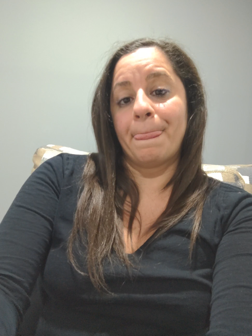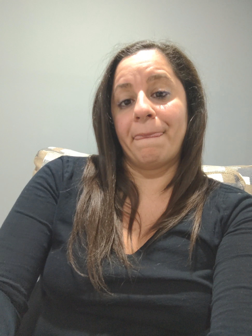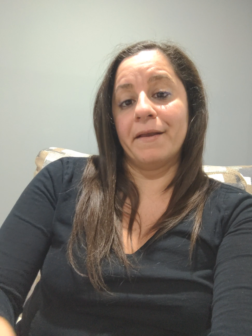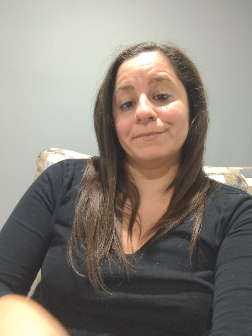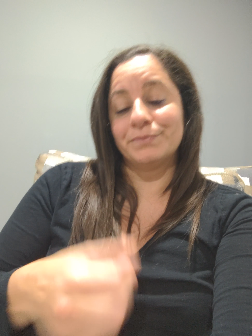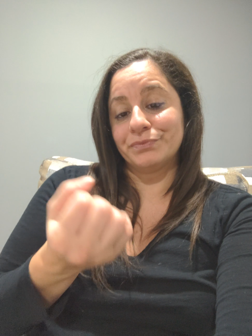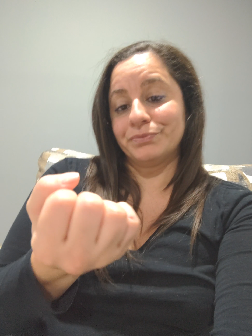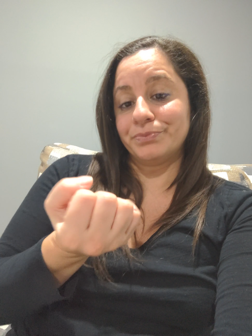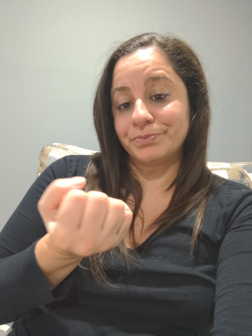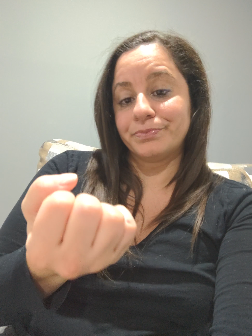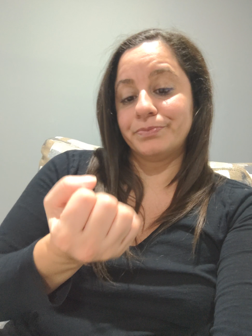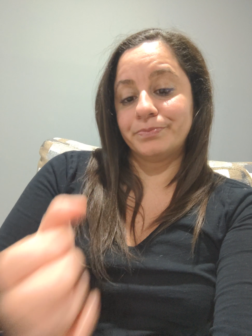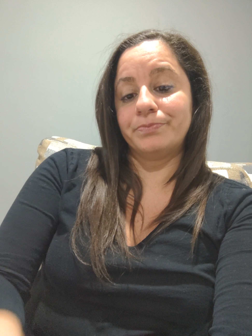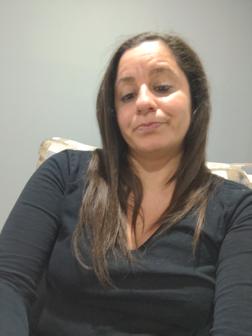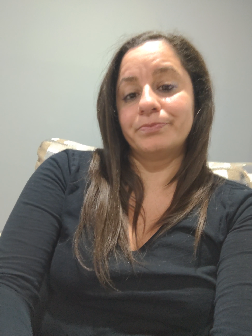drawer